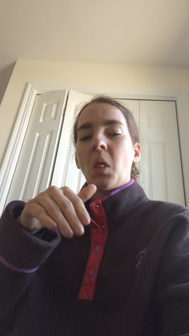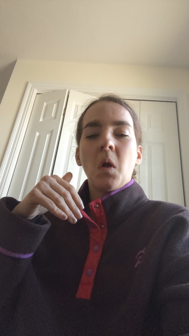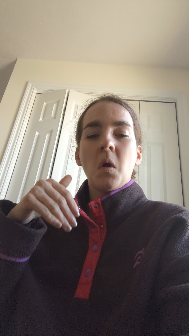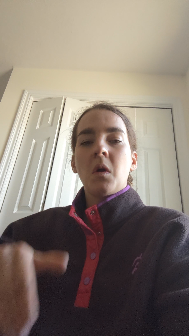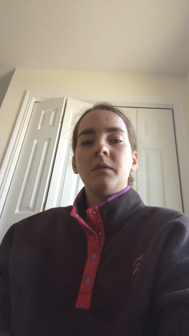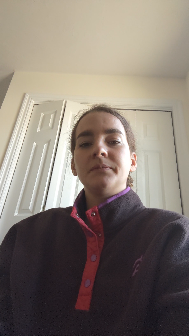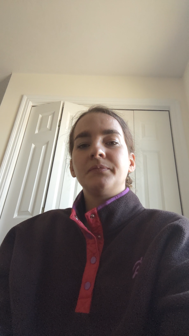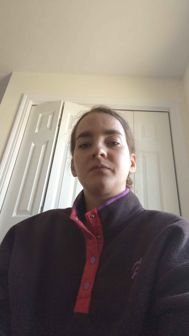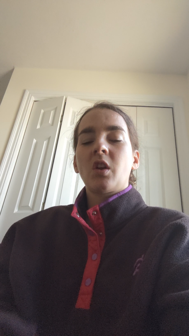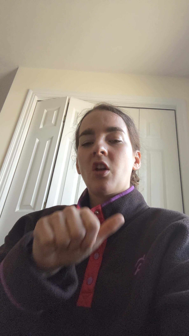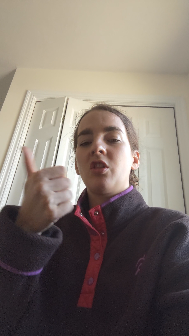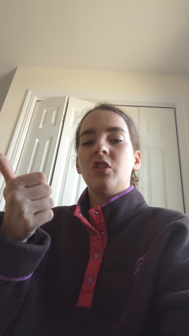other